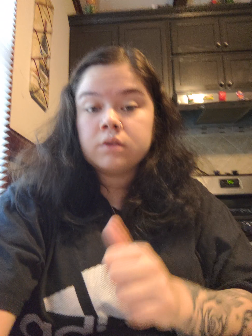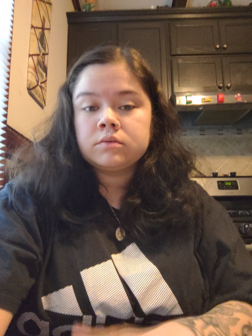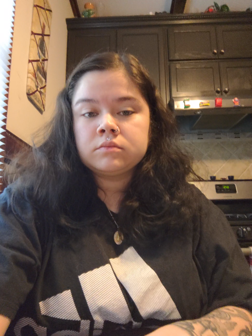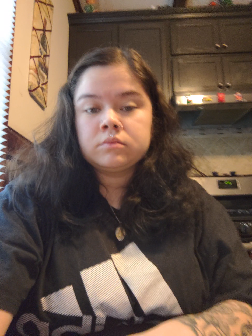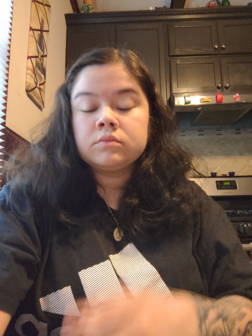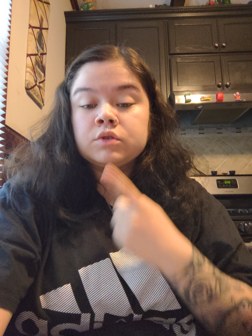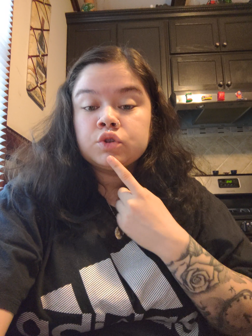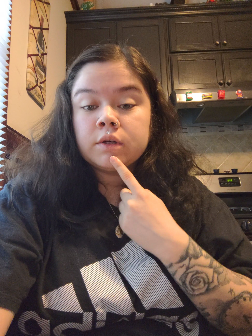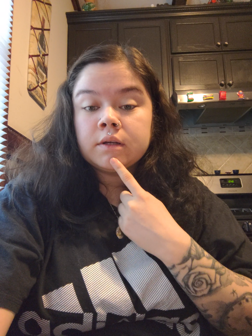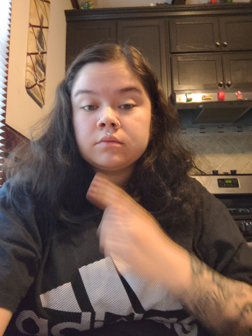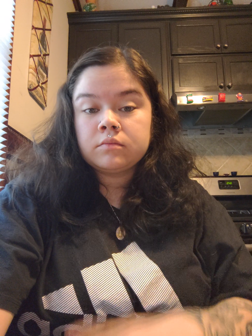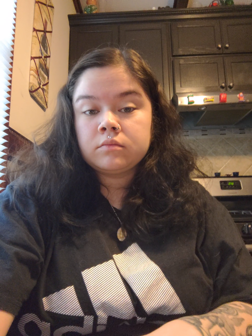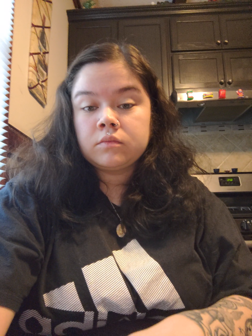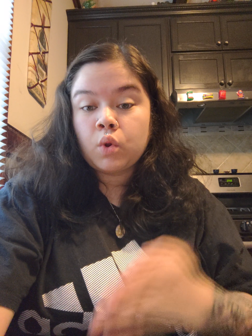chin